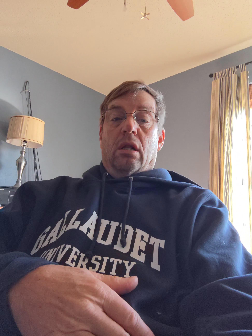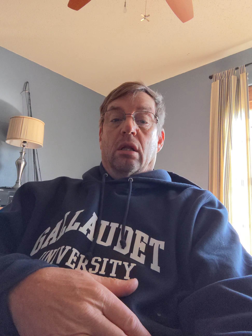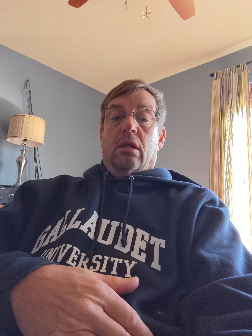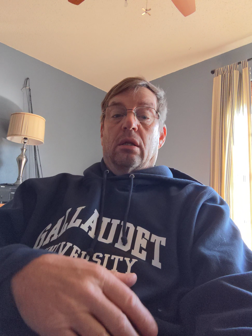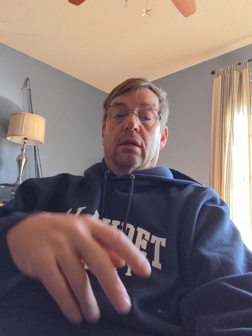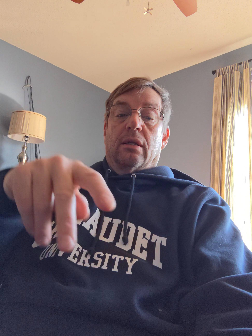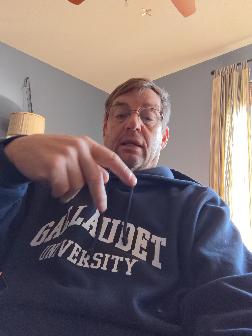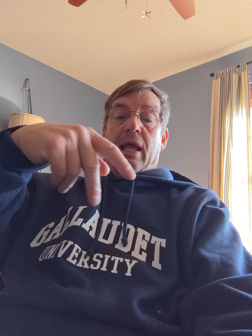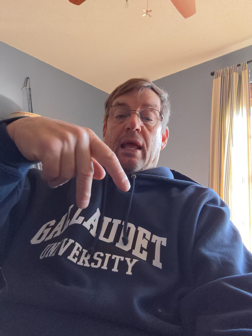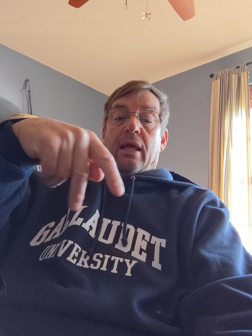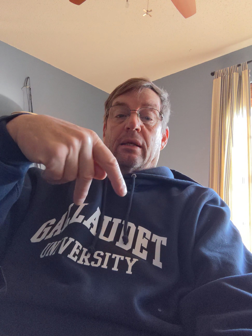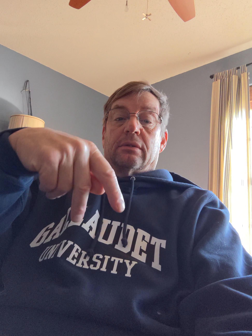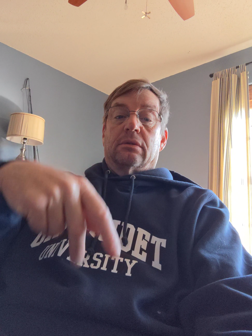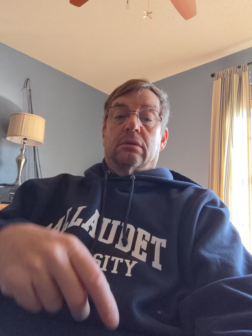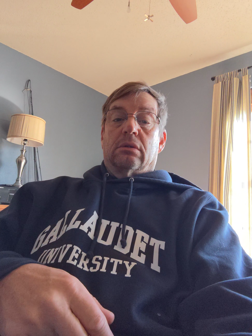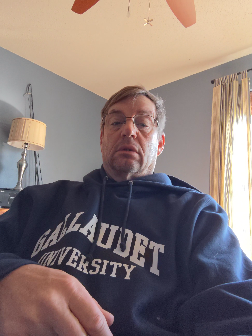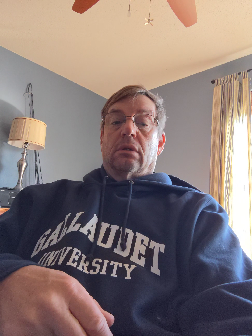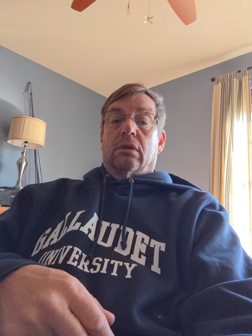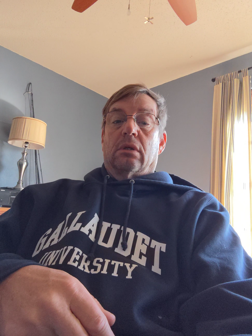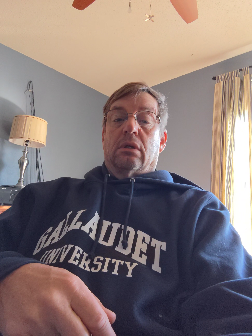dance